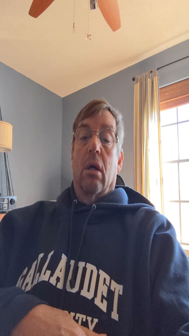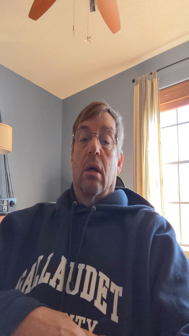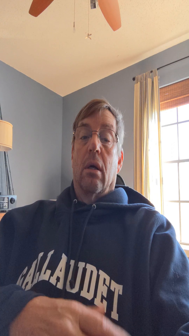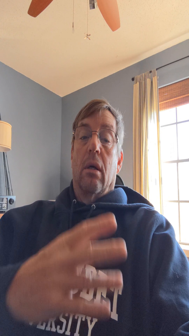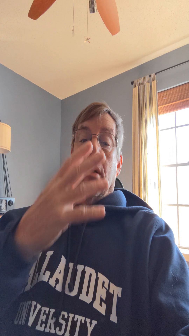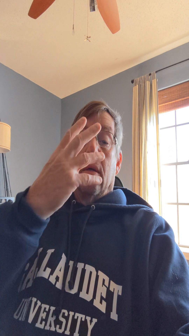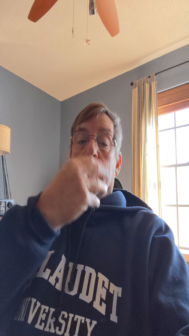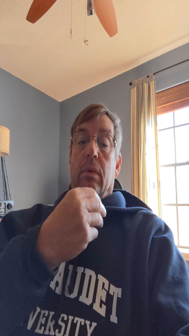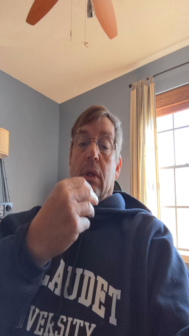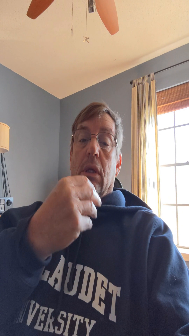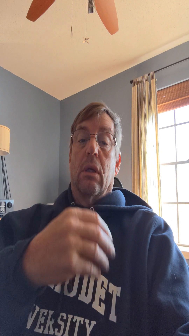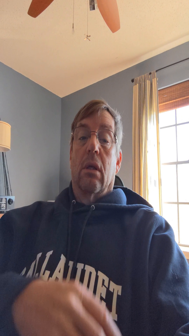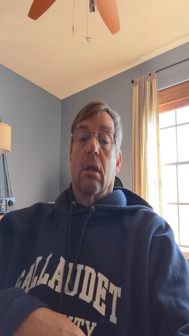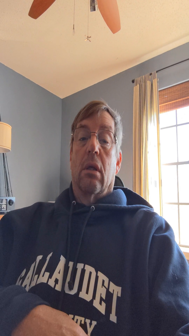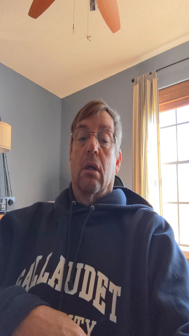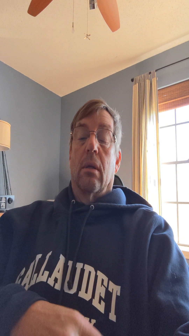pretty